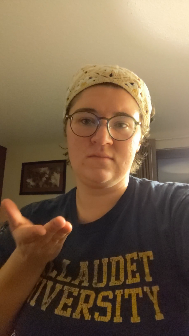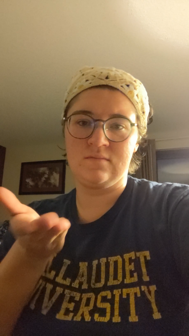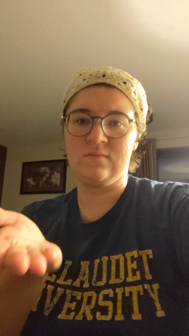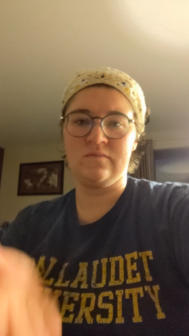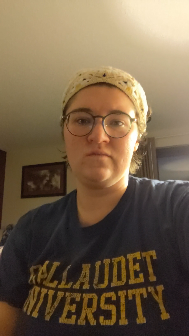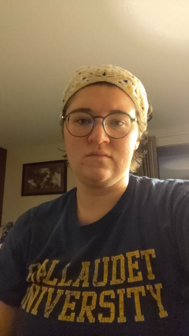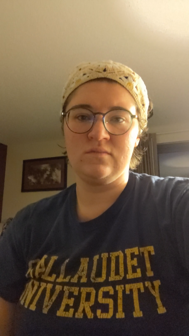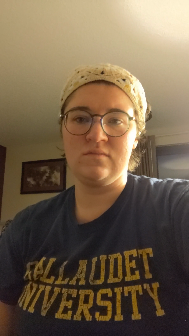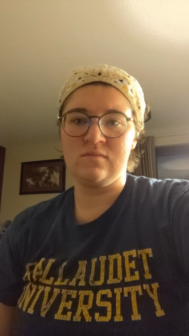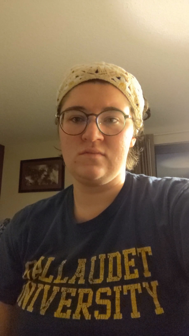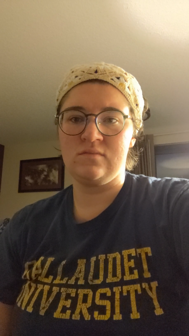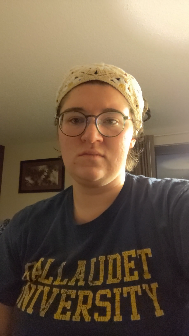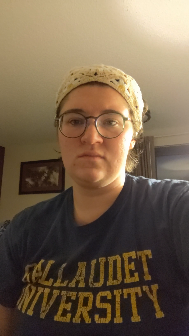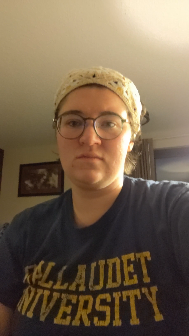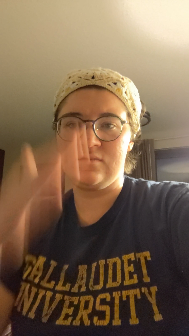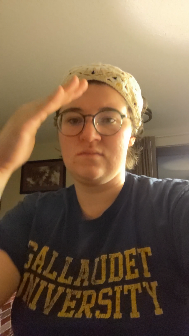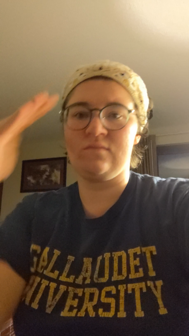roof